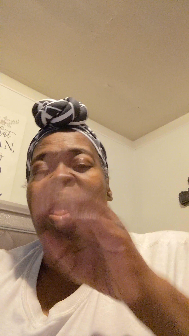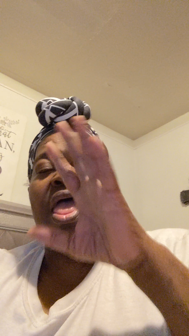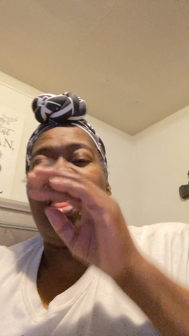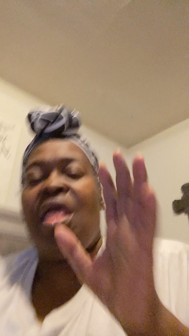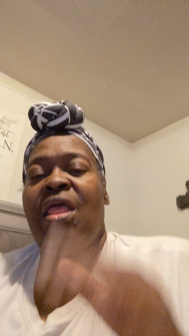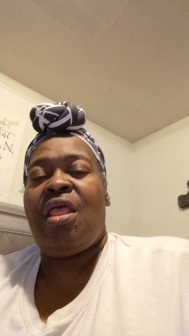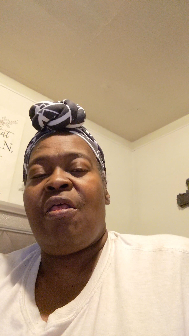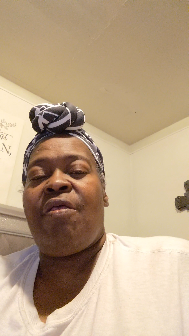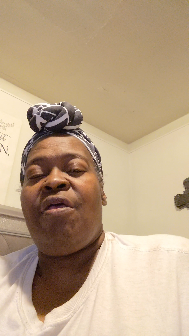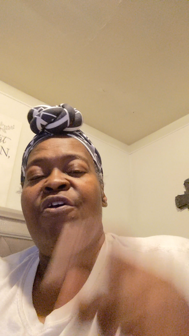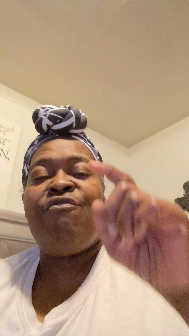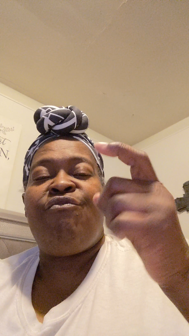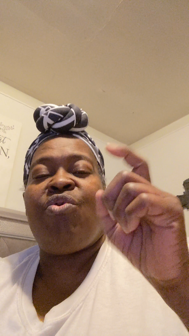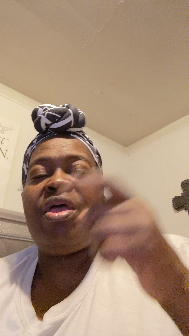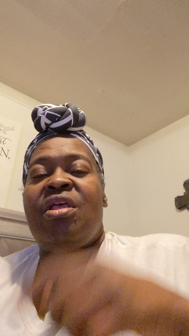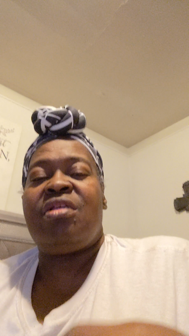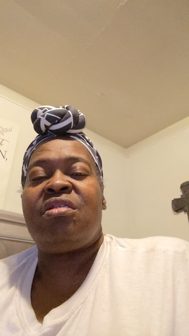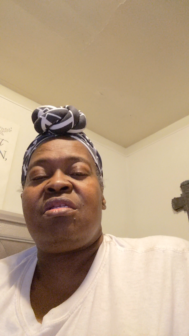friend